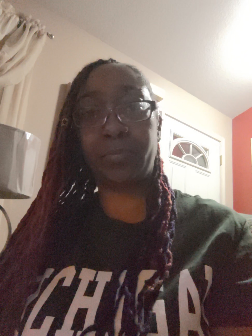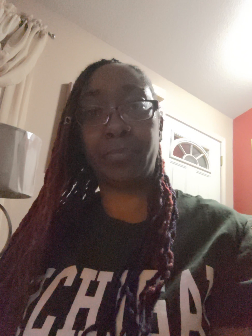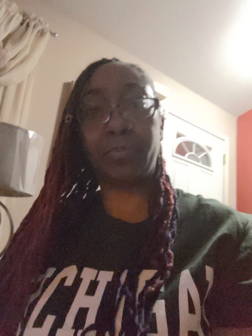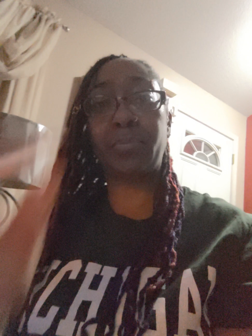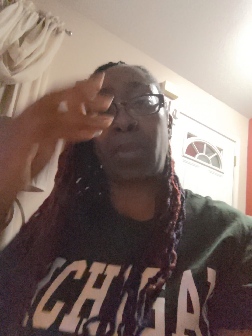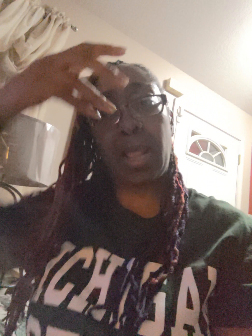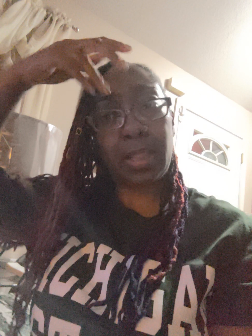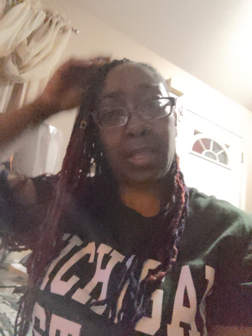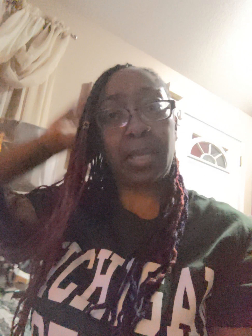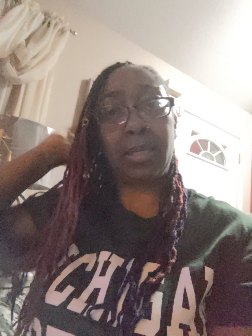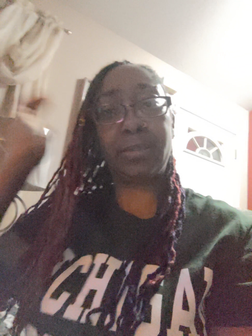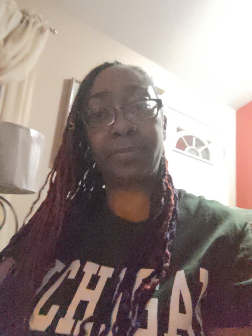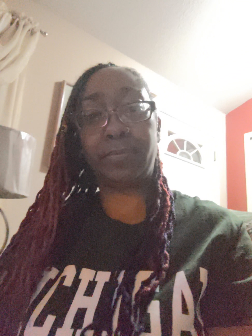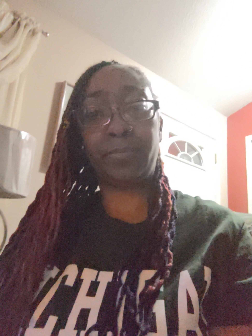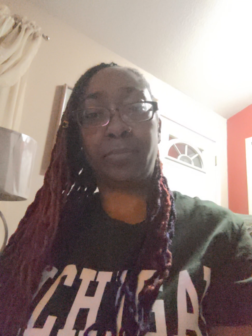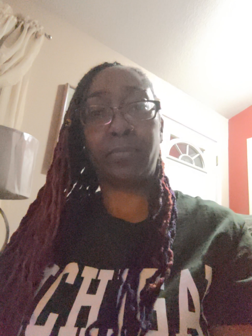lion